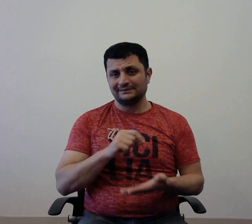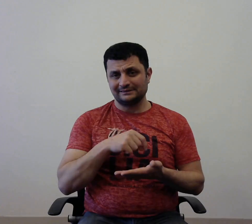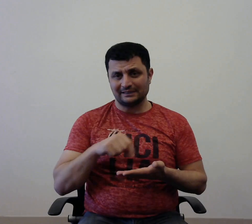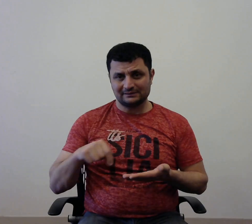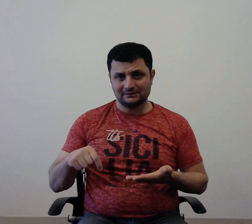yazı